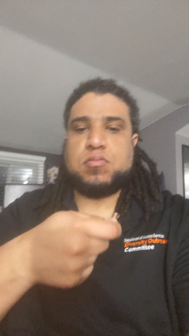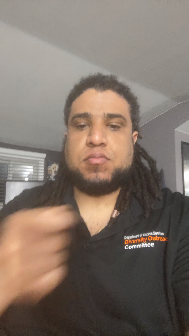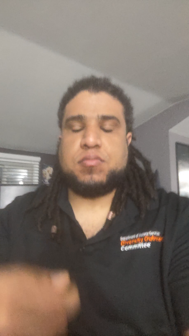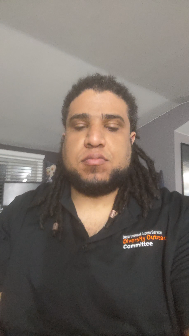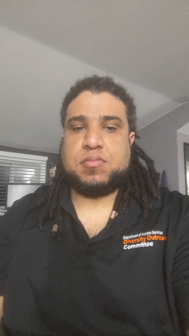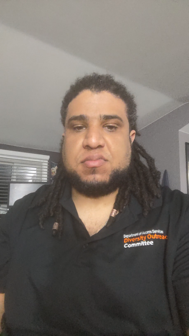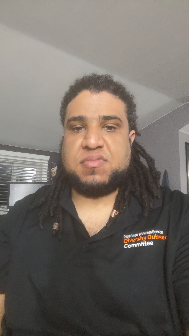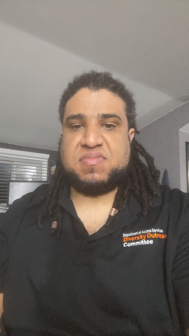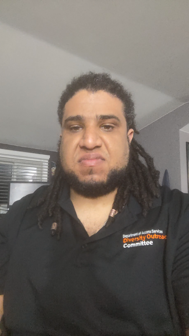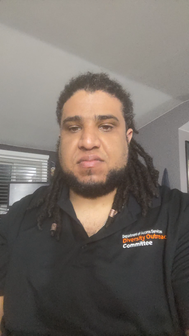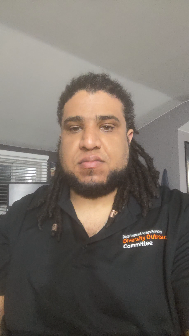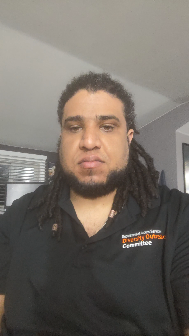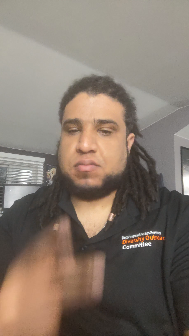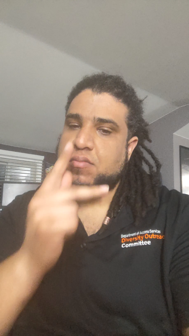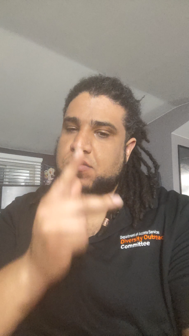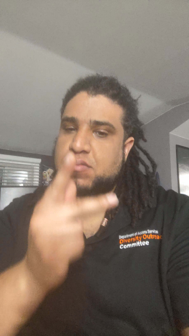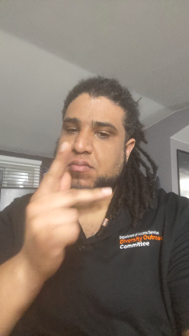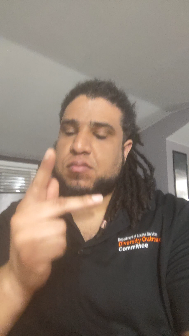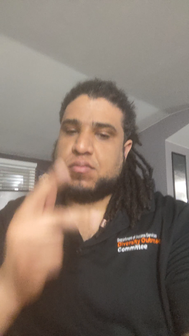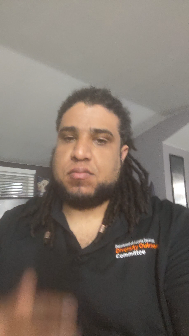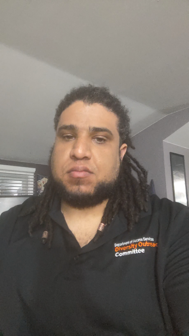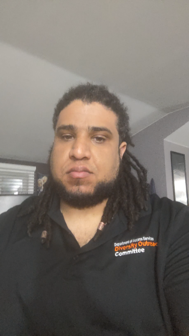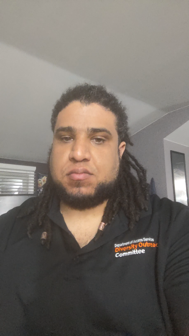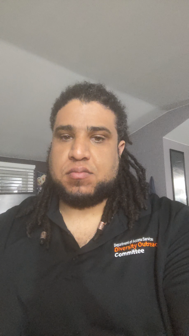careful